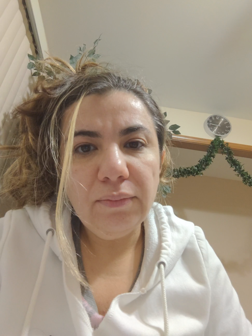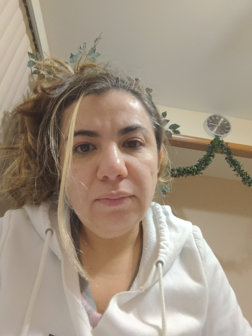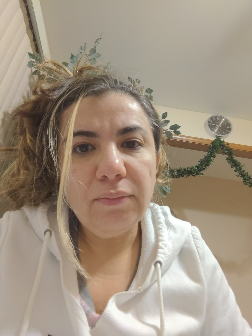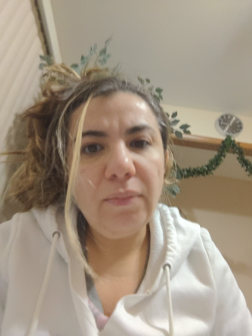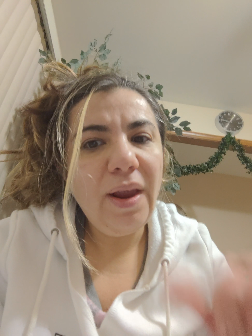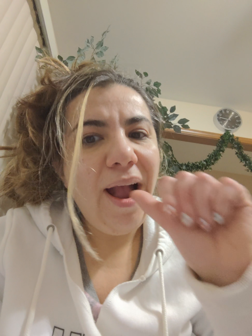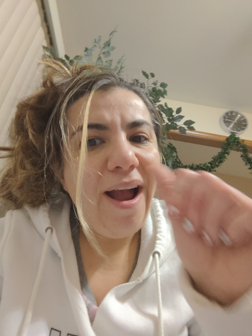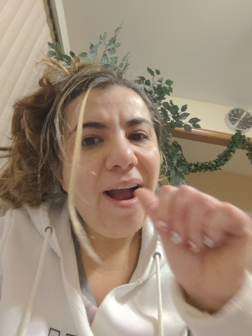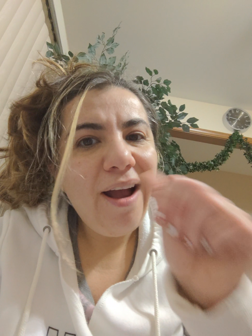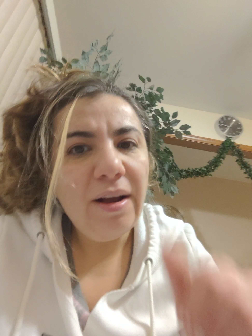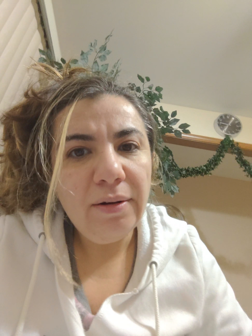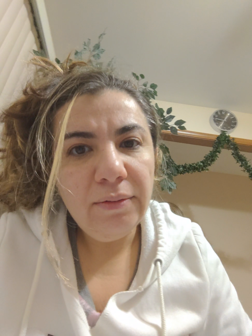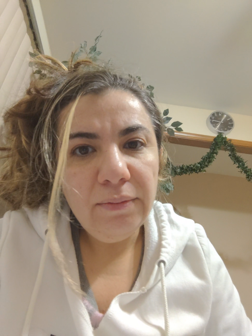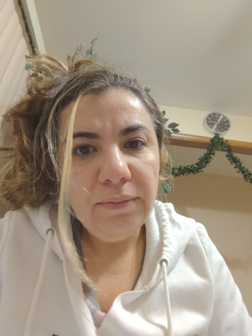nuts